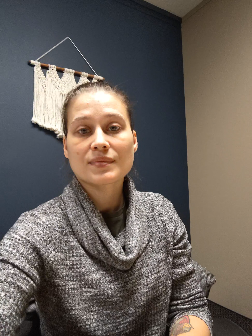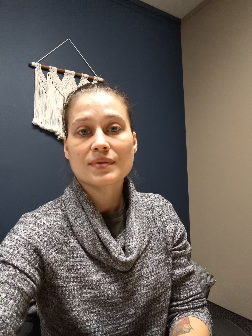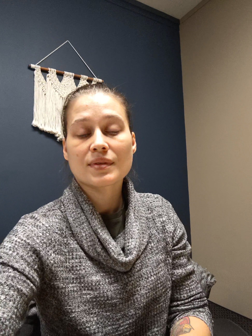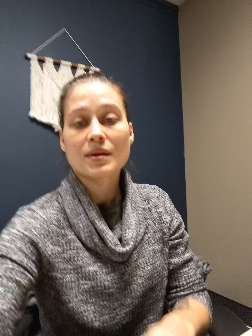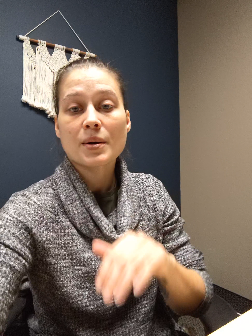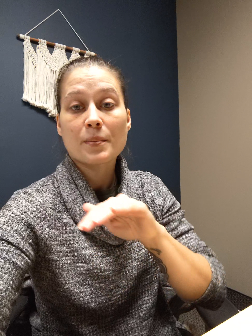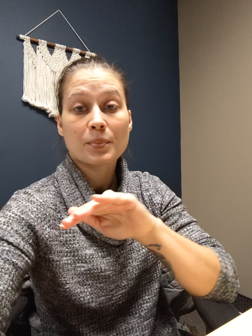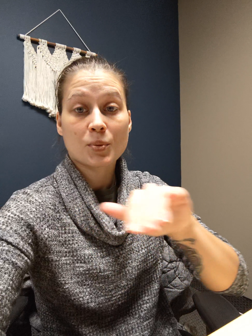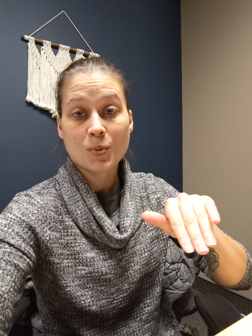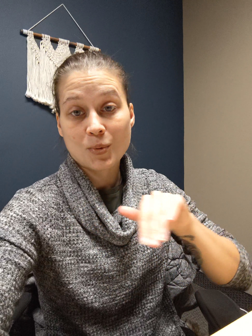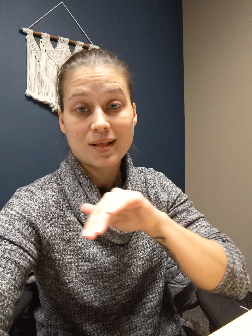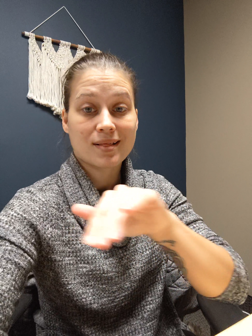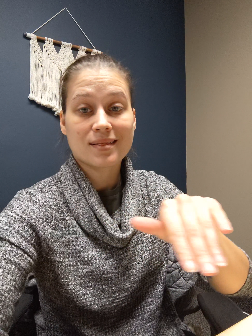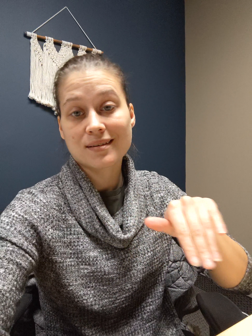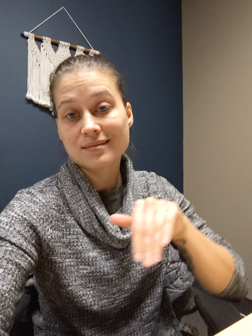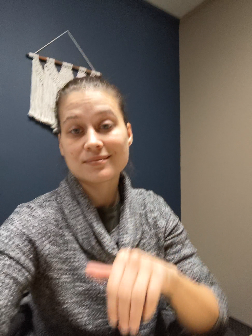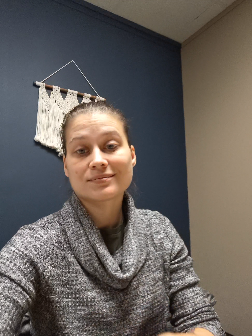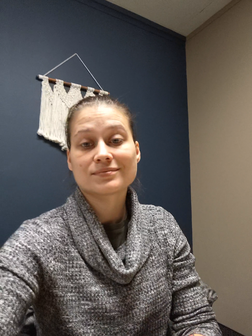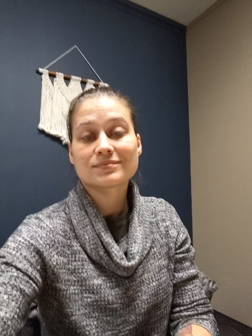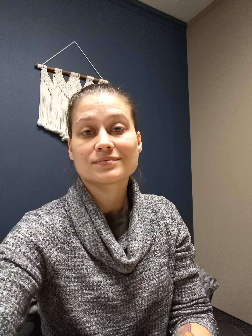pool